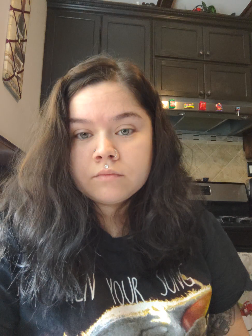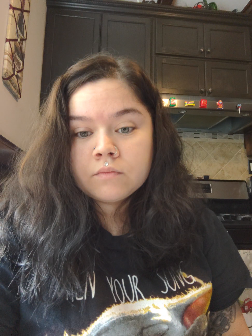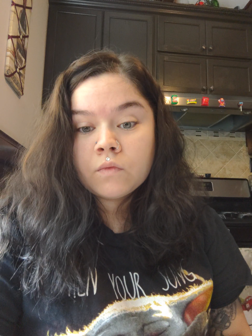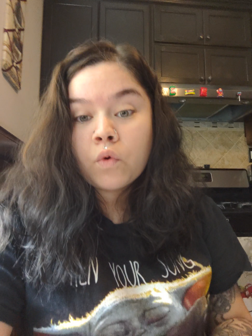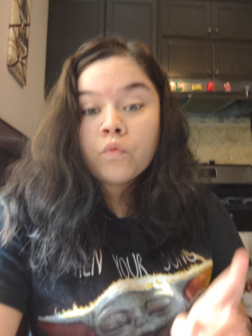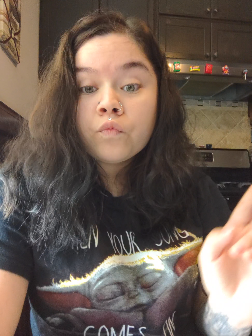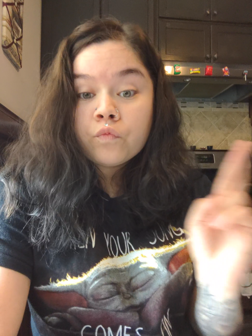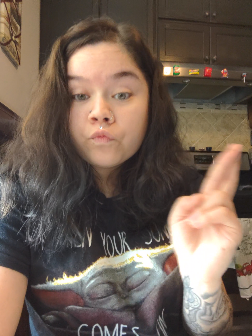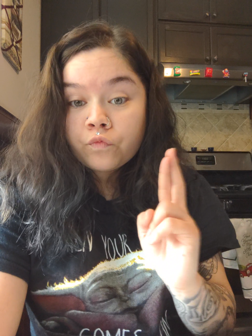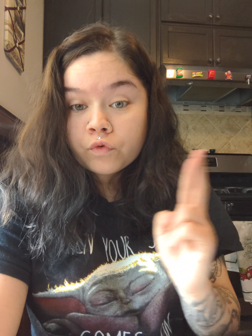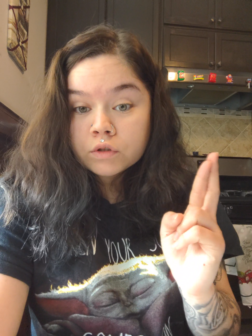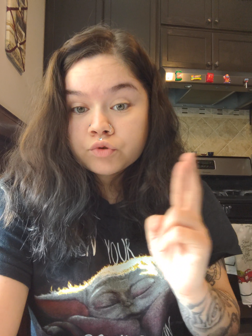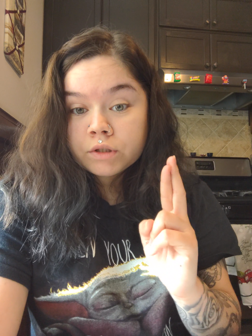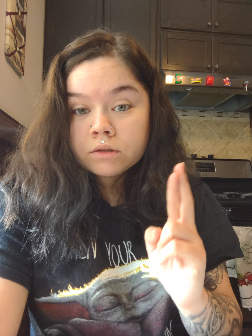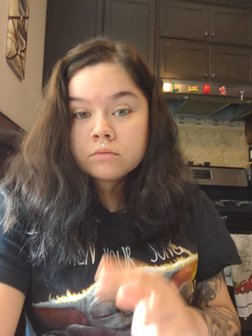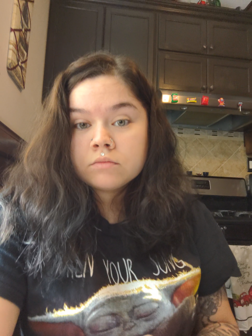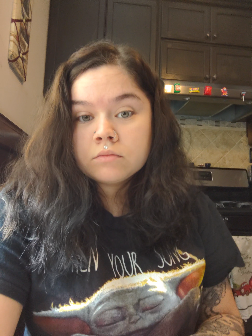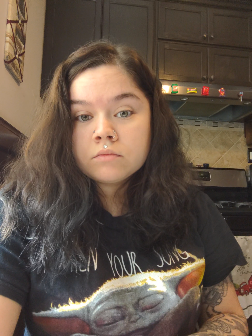refrigerator